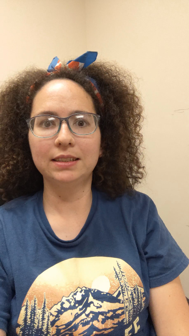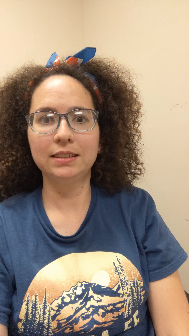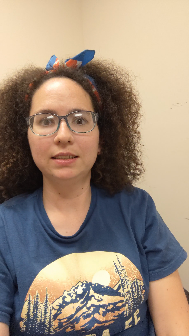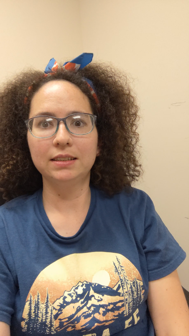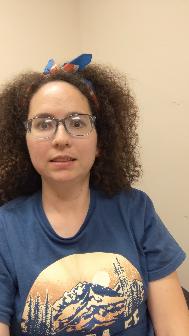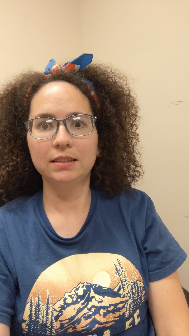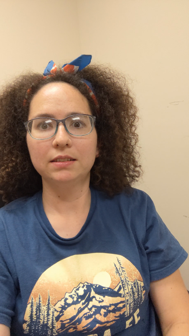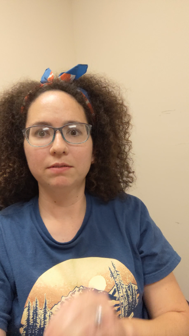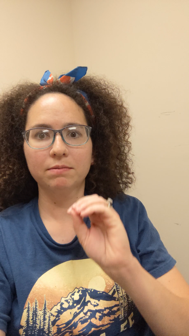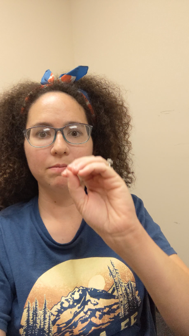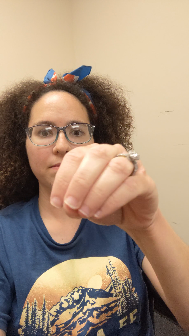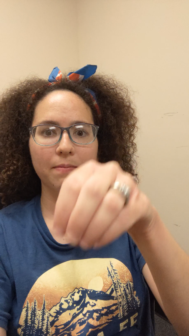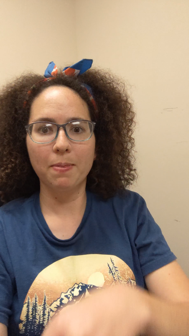put